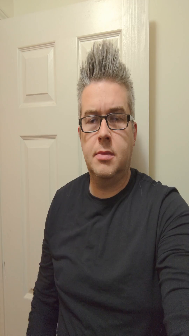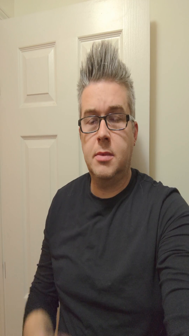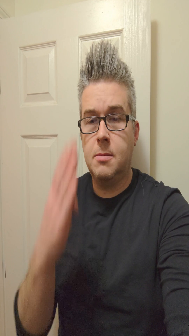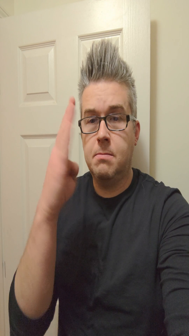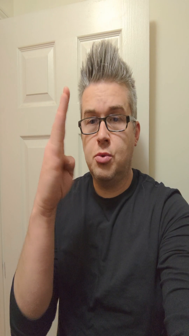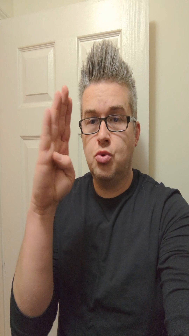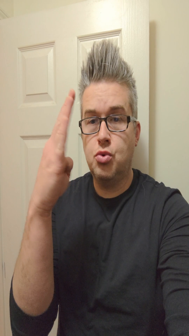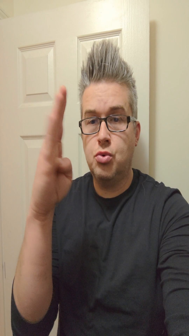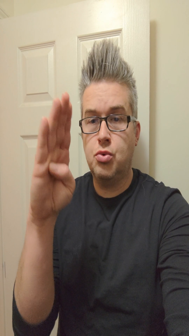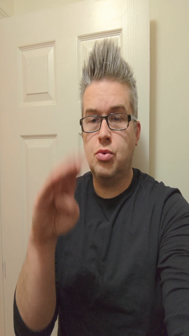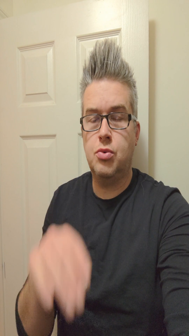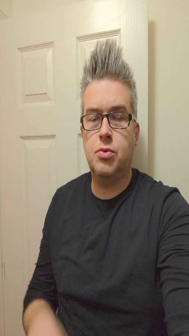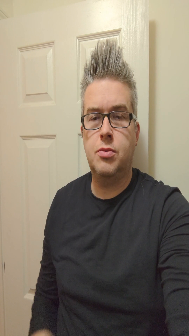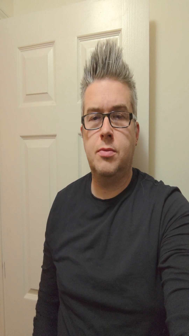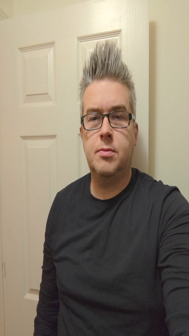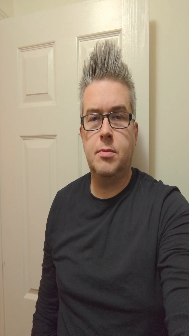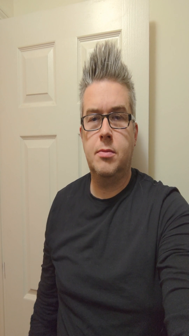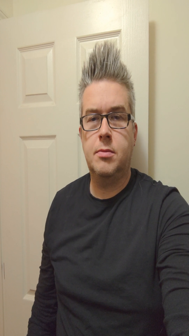blue